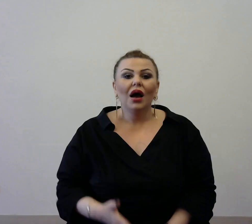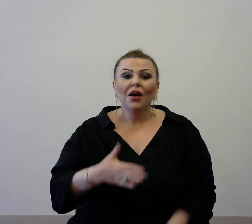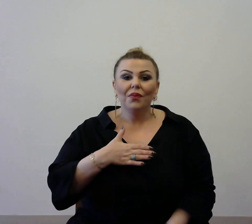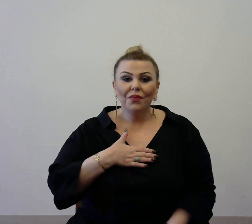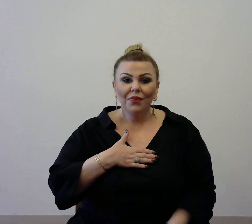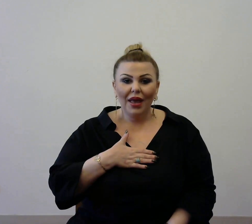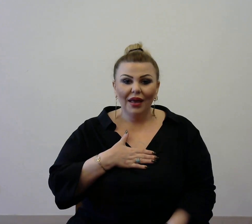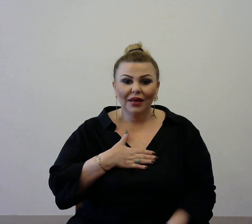mən